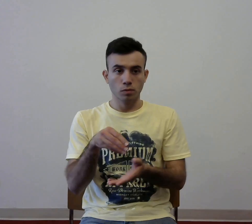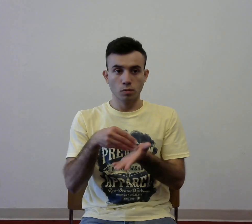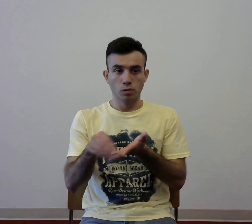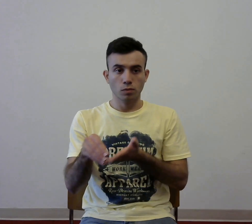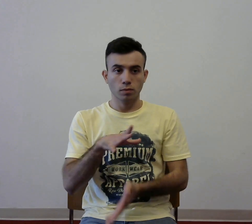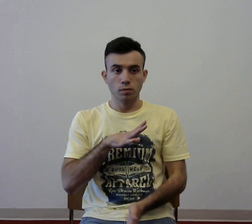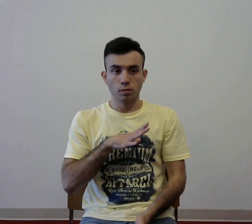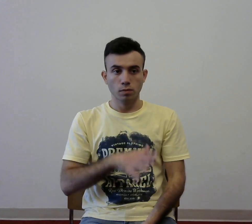almaq